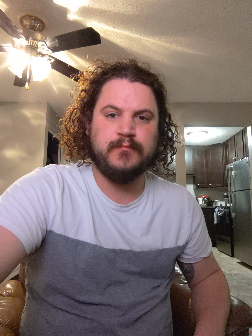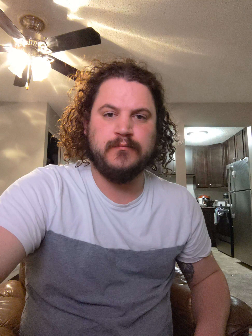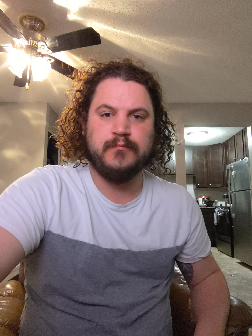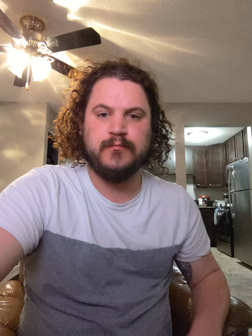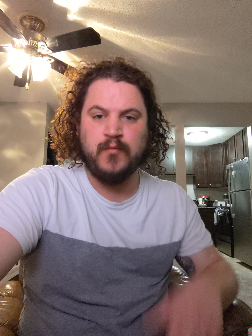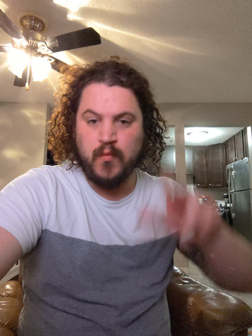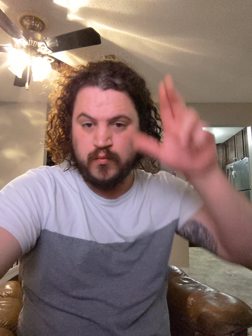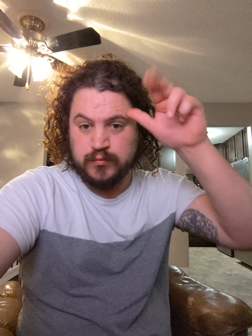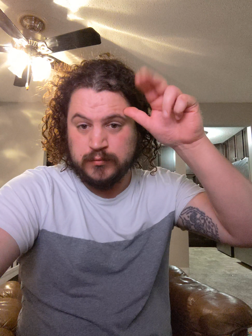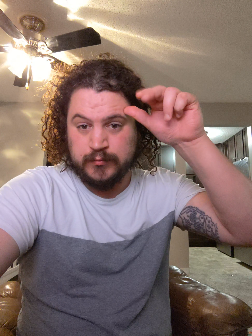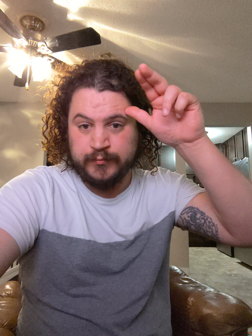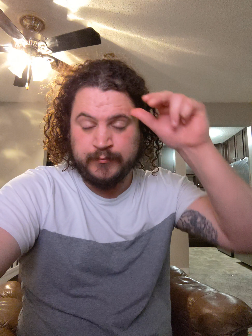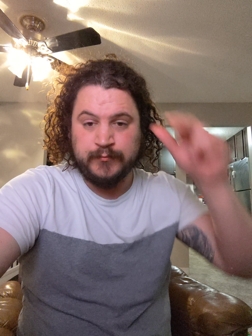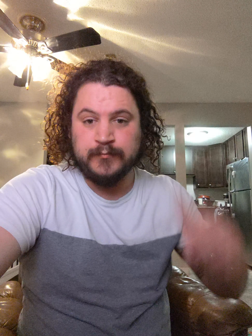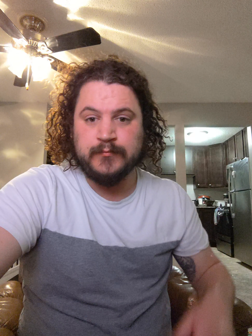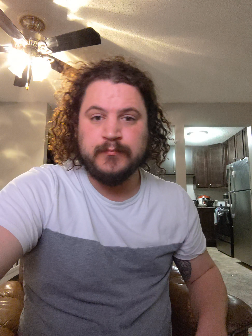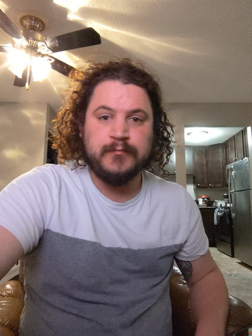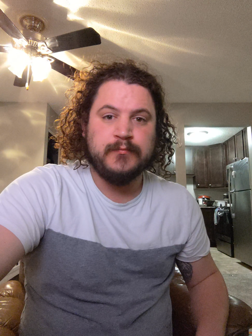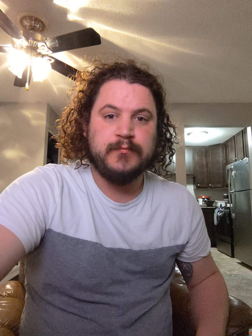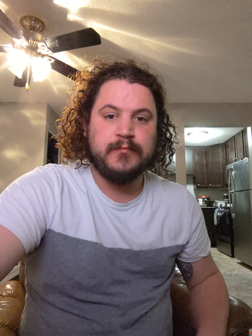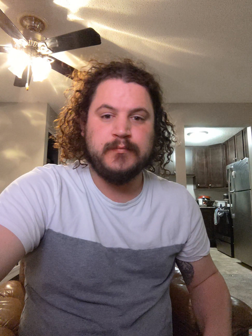horse